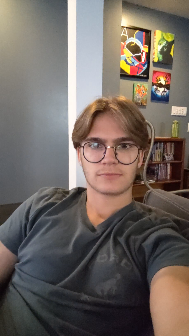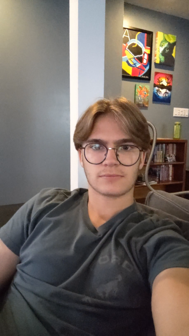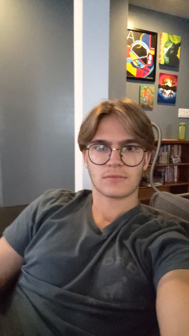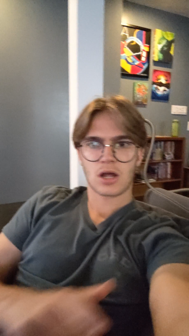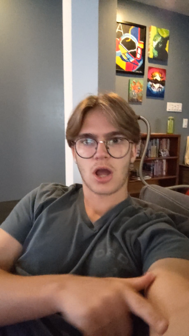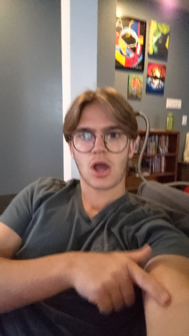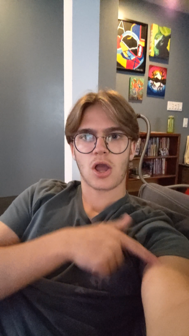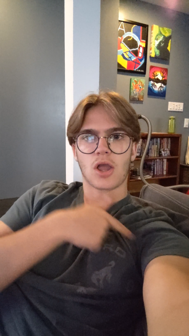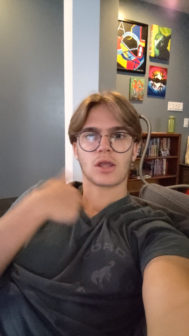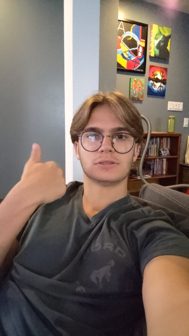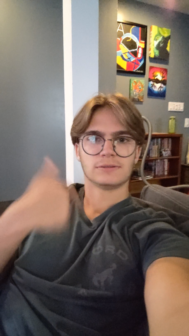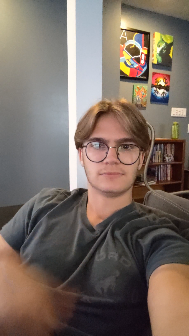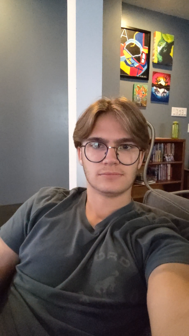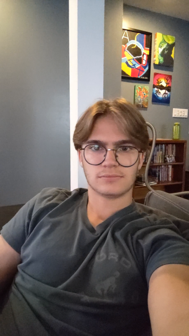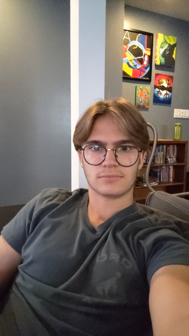long